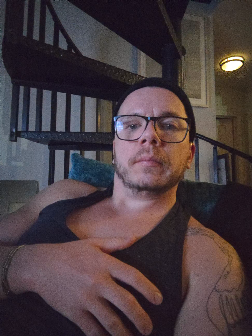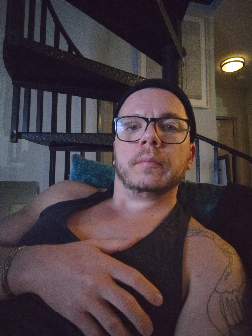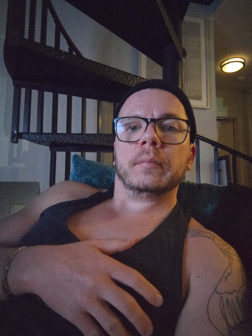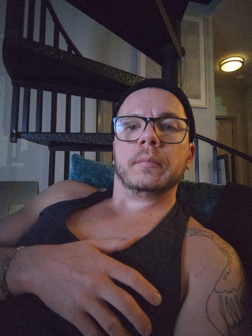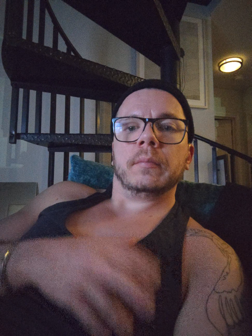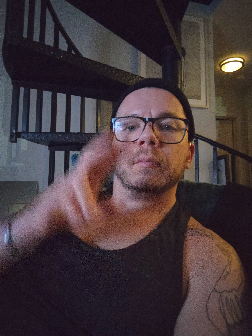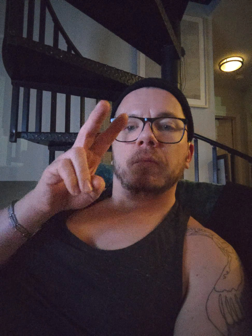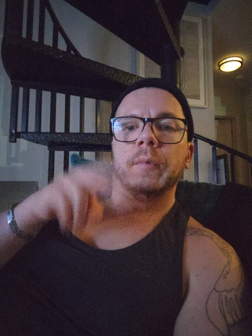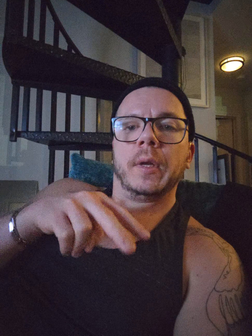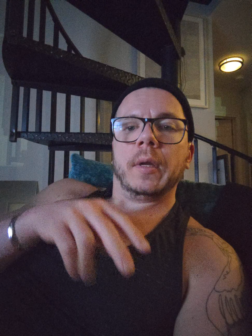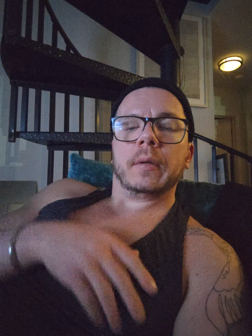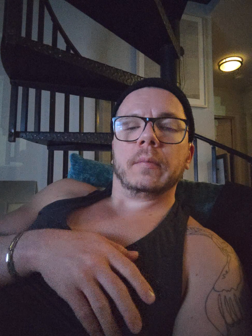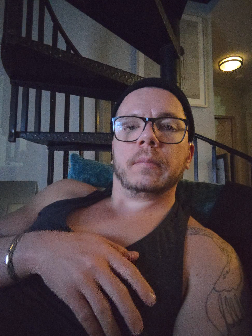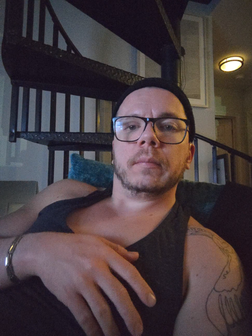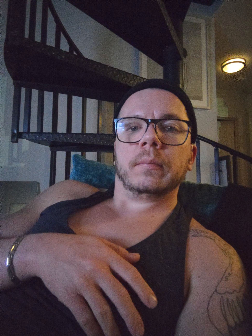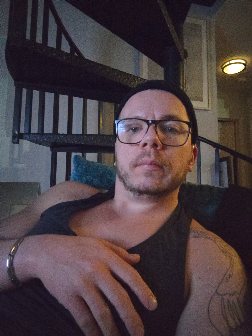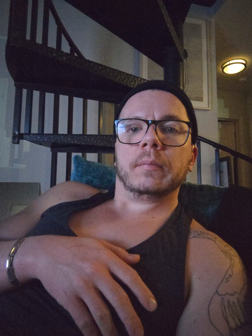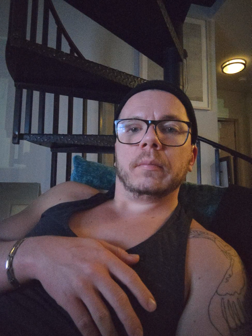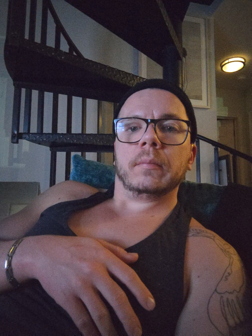read